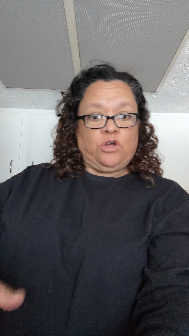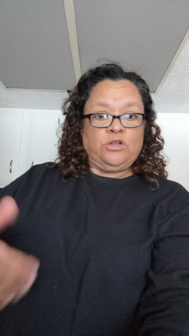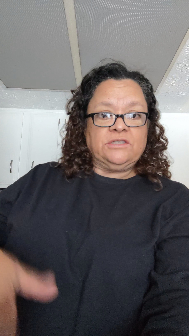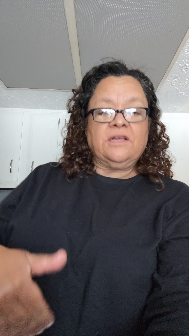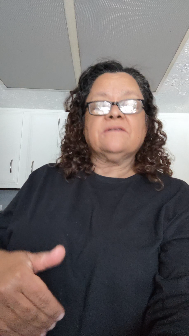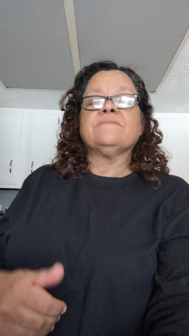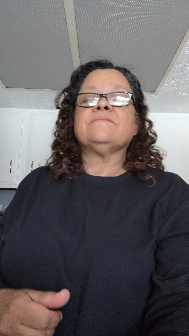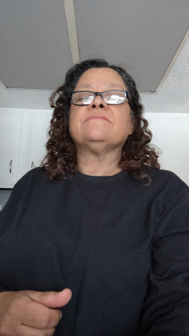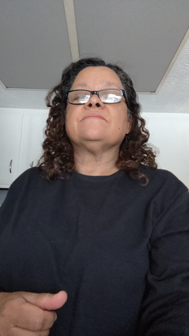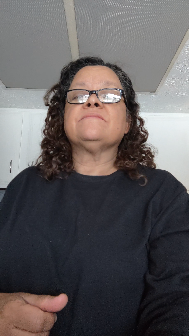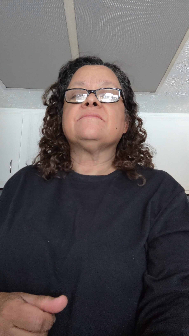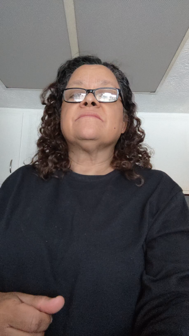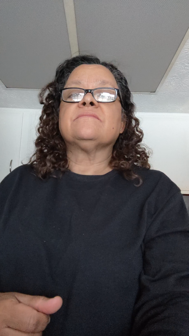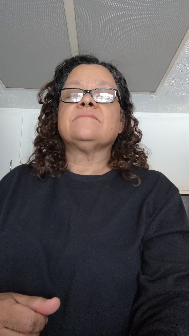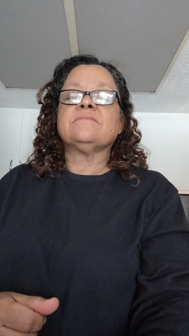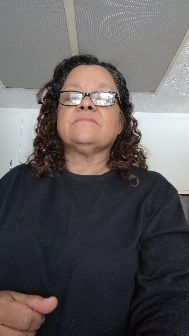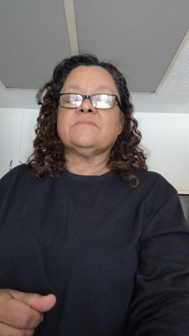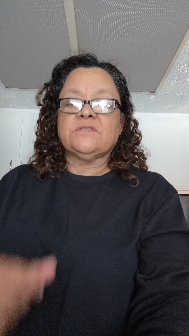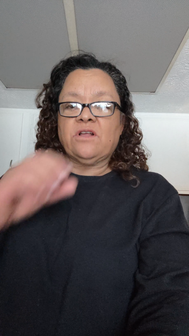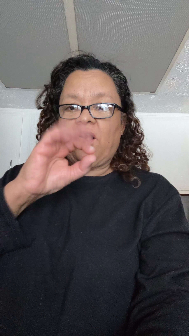off